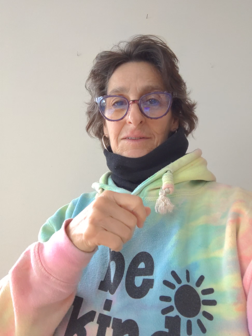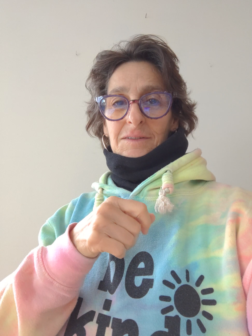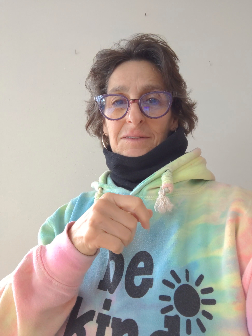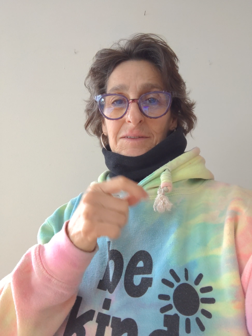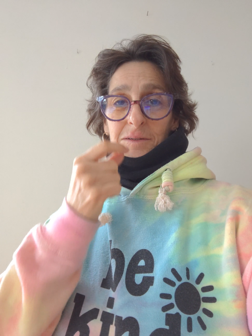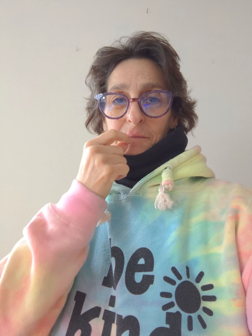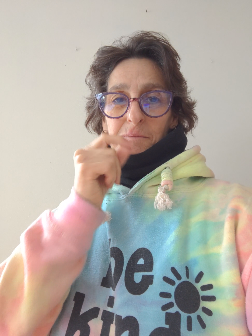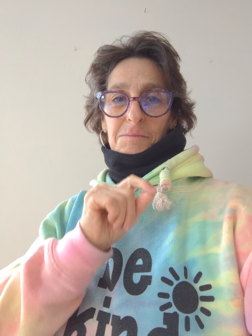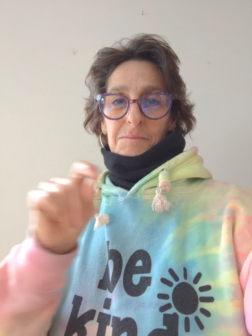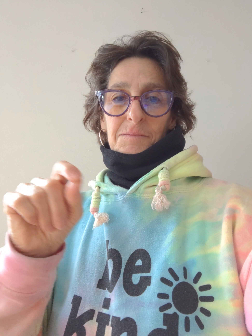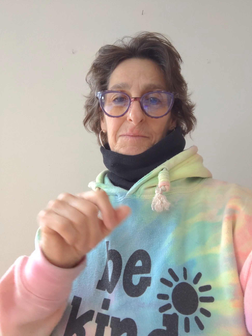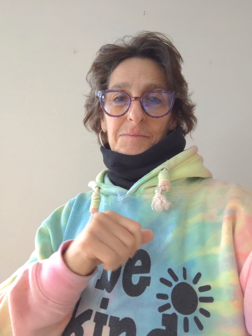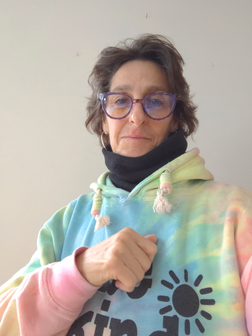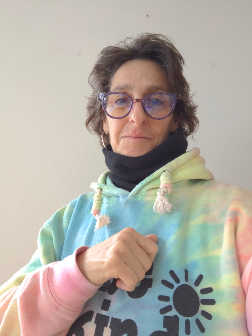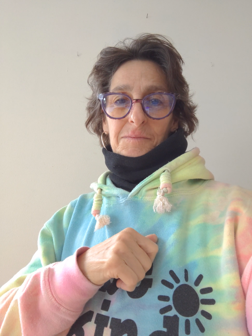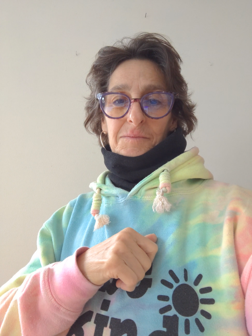pen